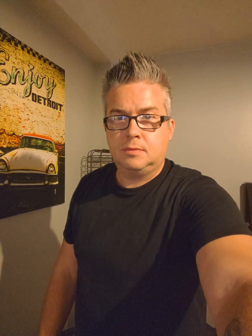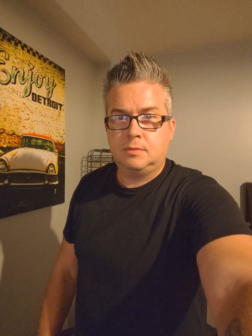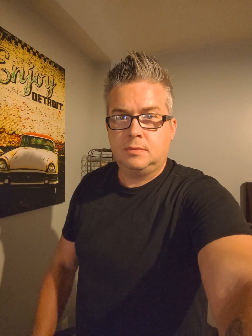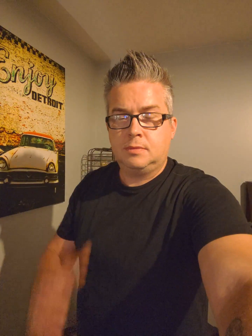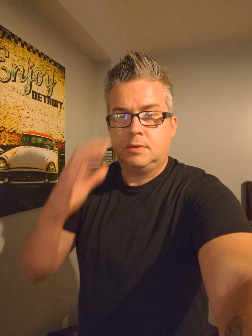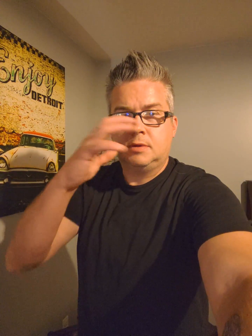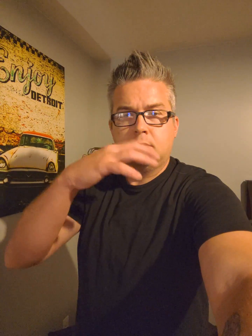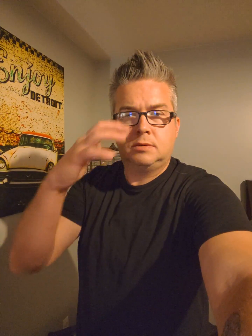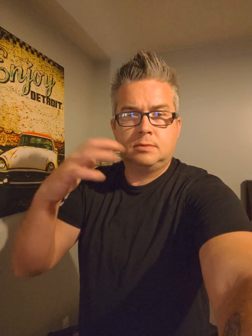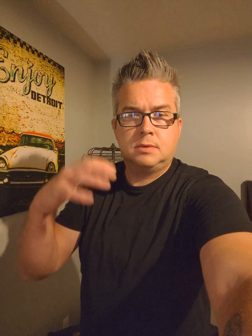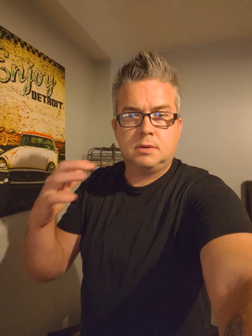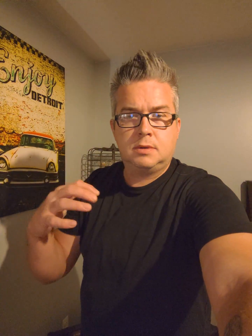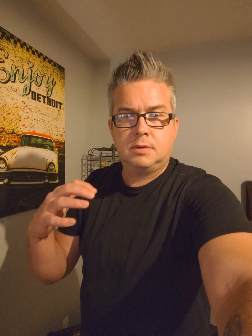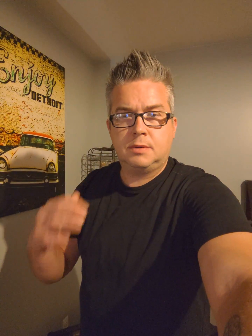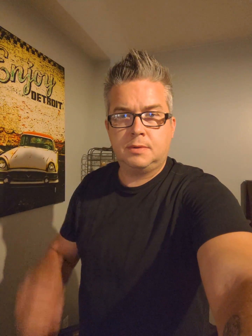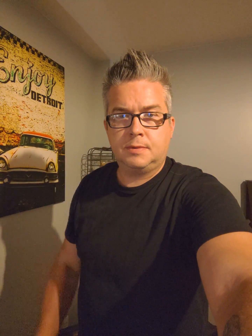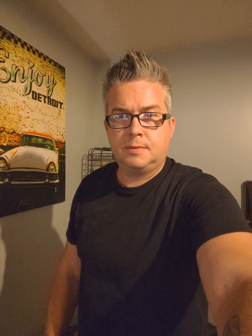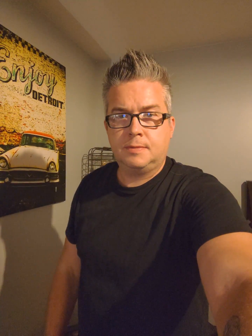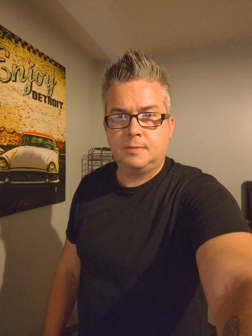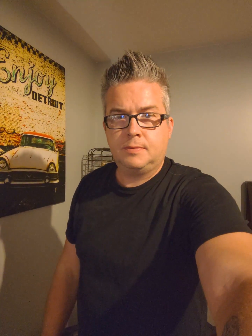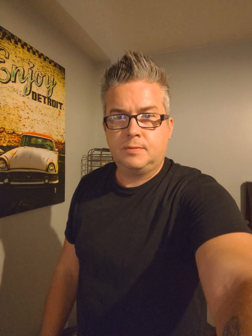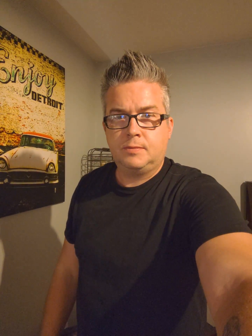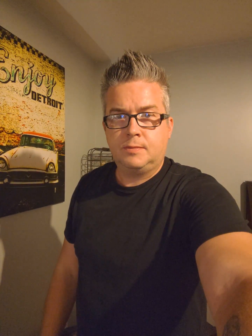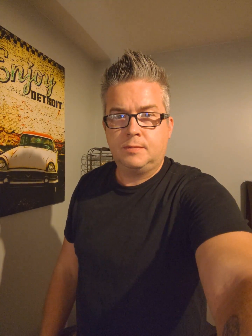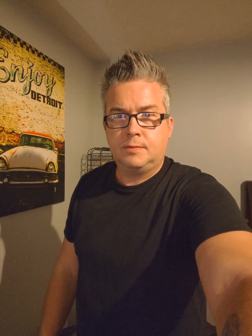grapes